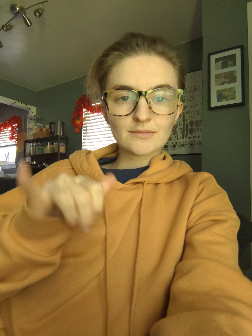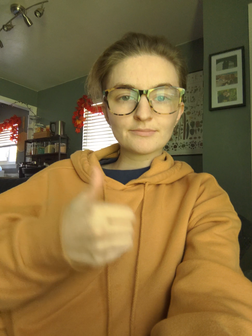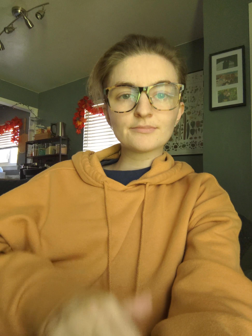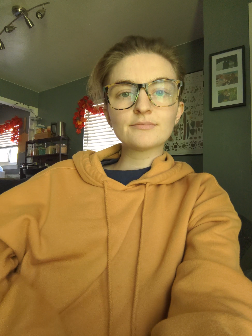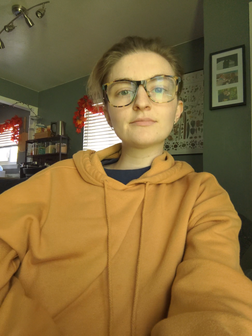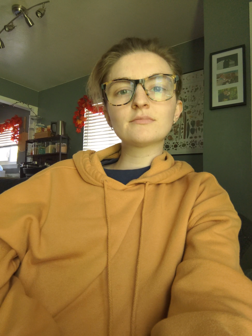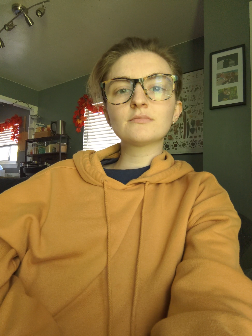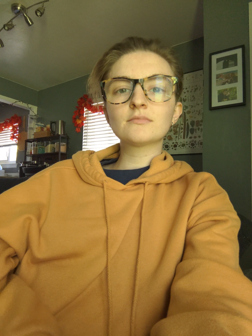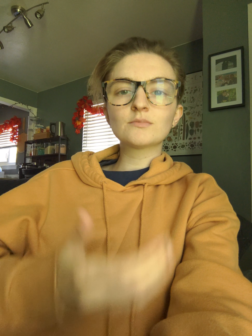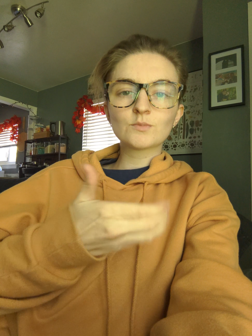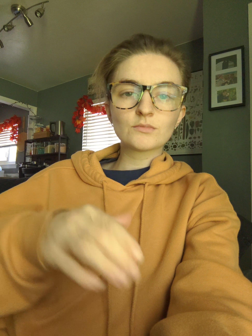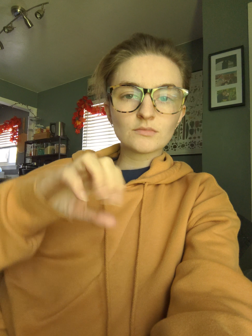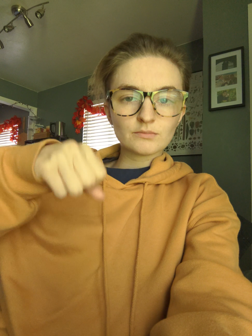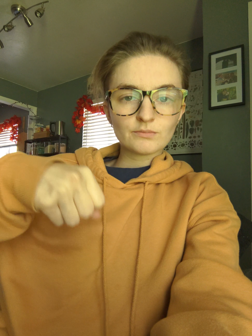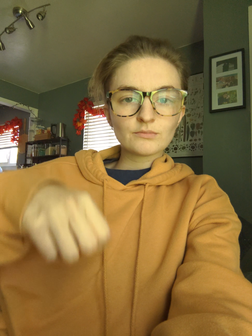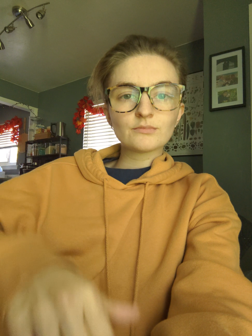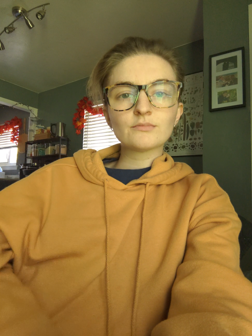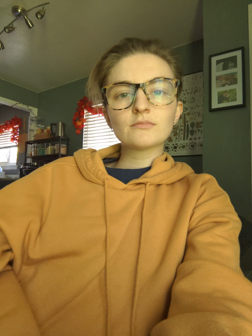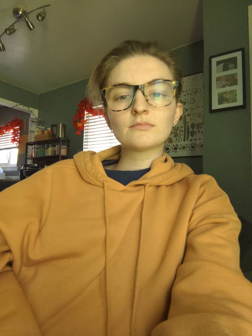basket